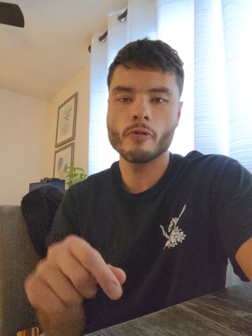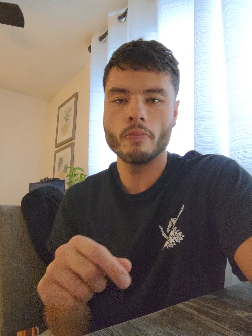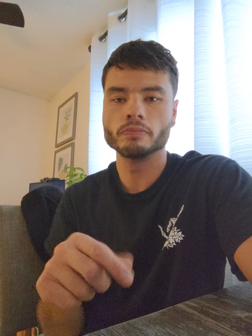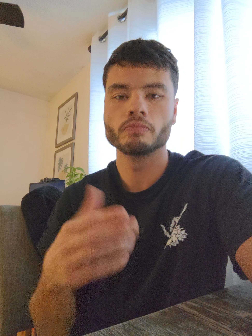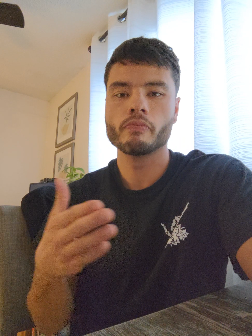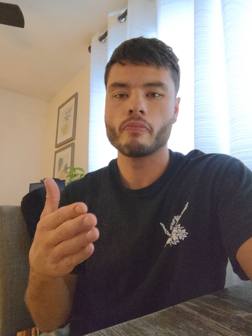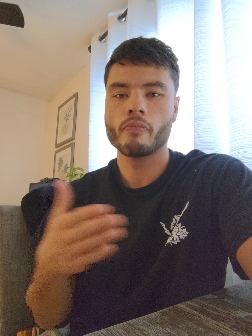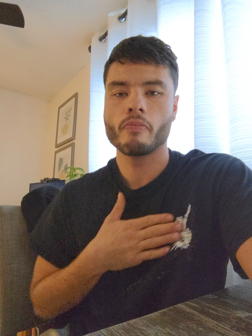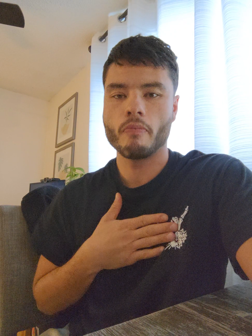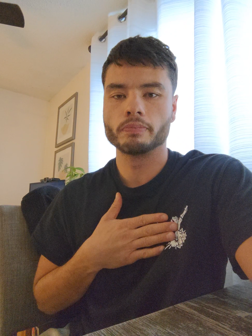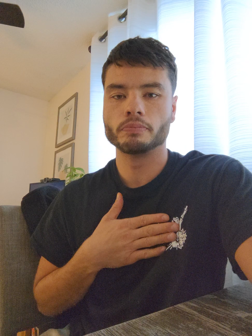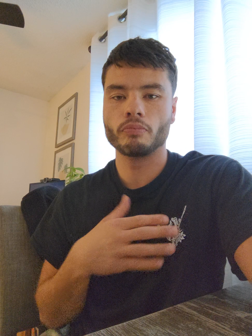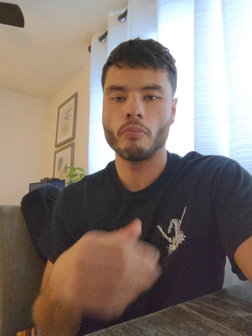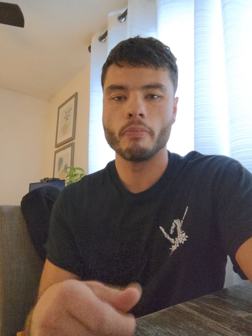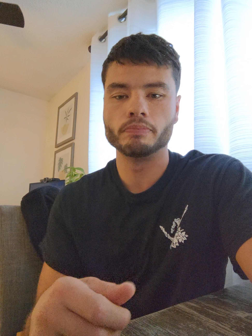my